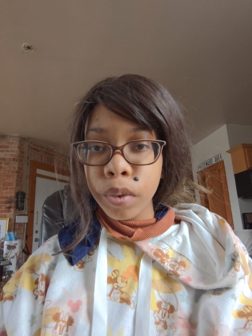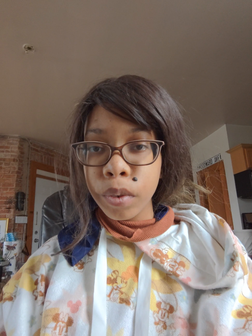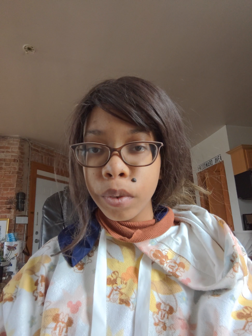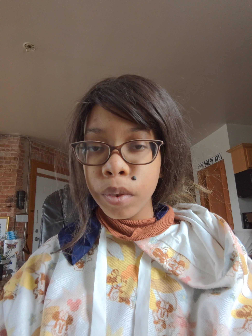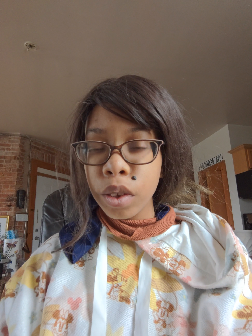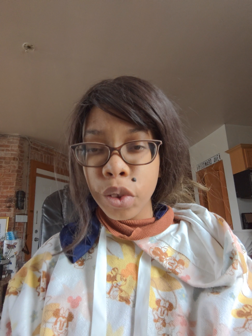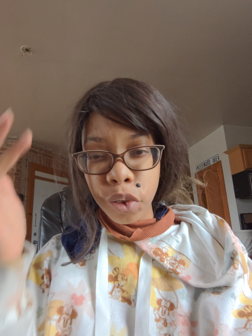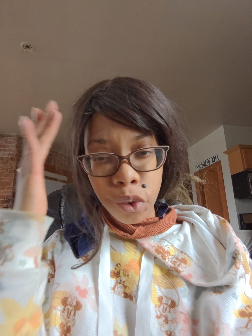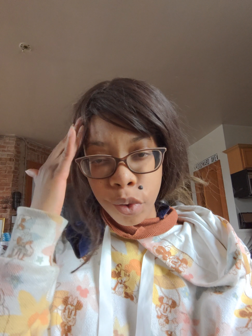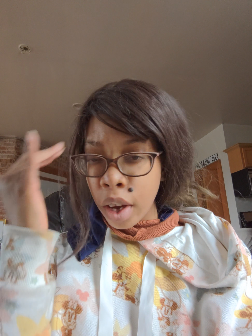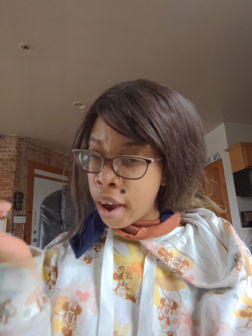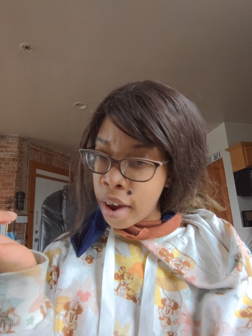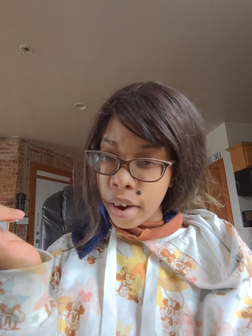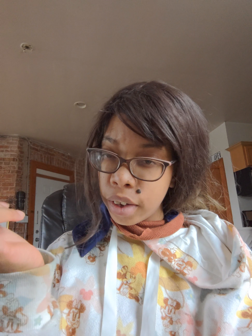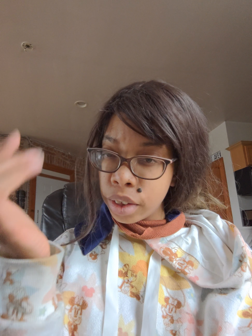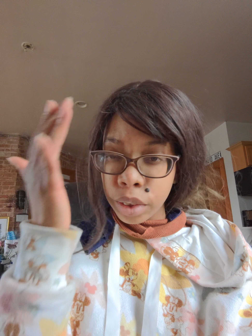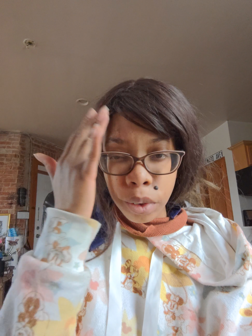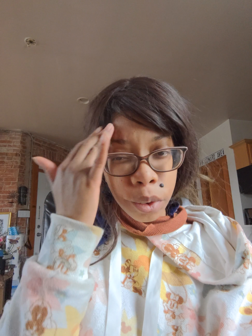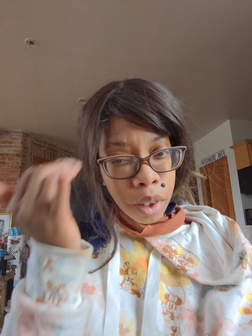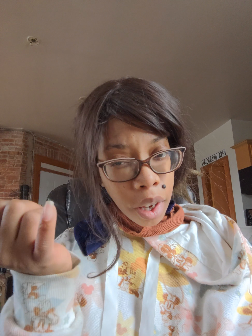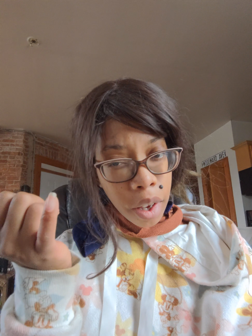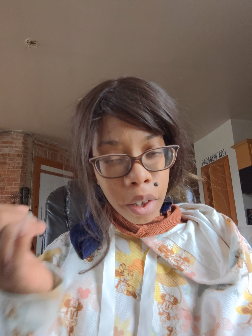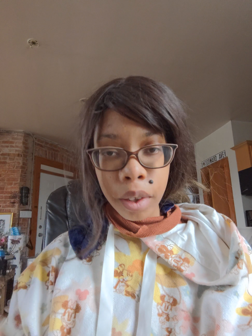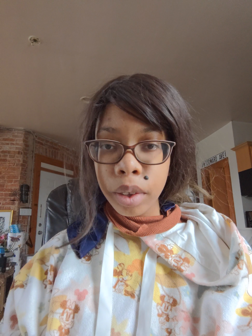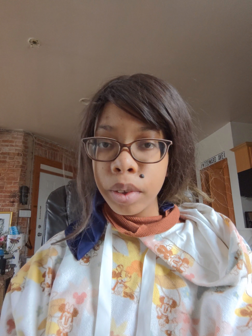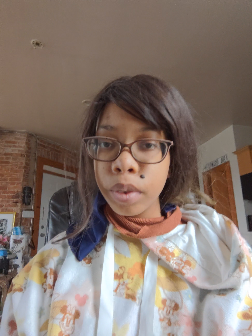why